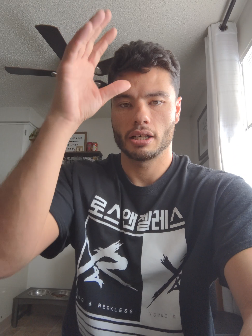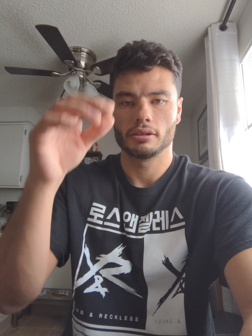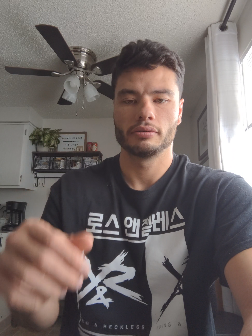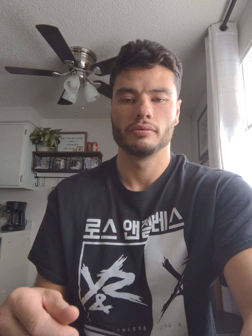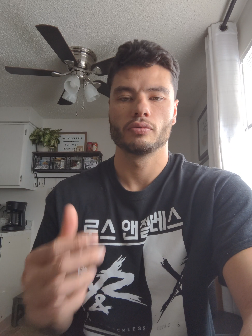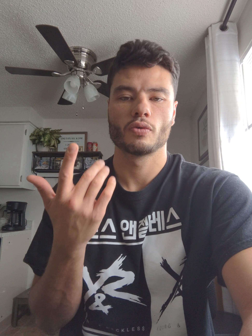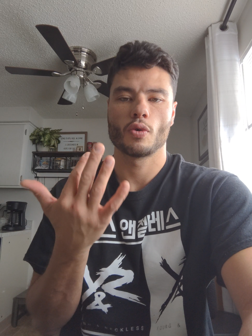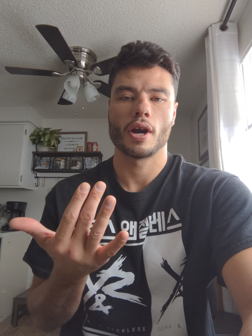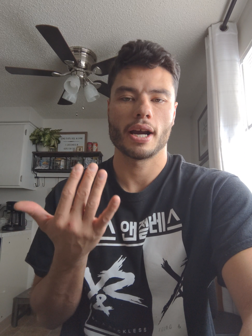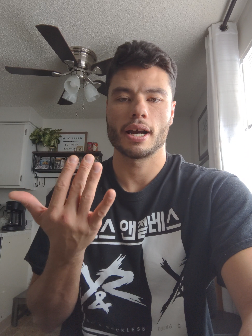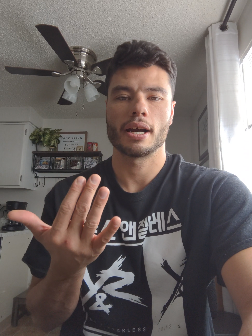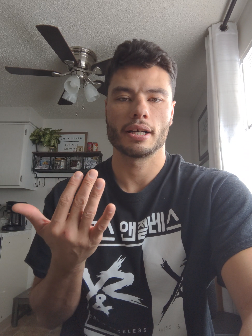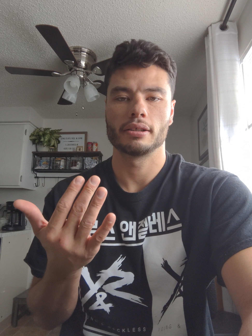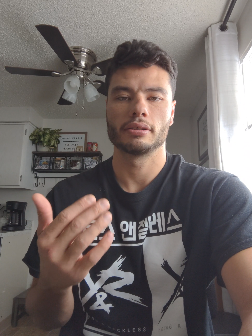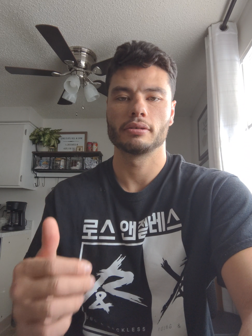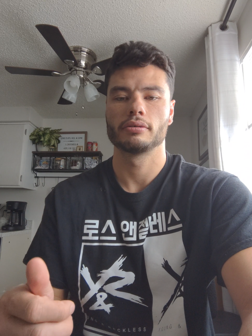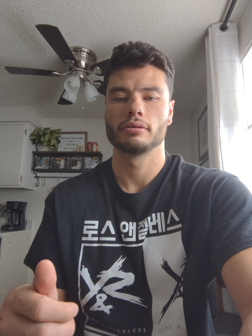wait